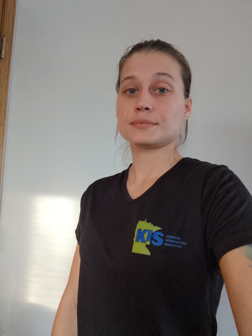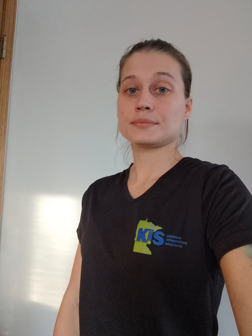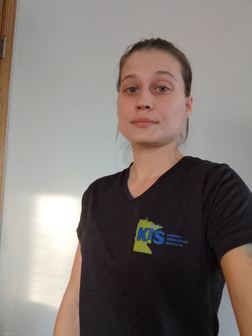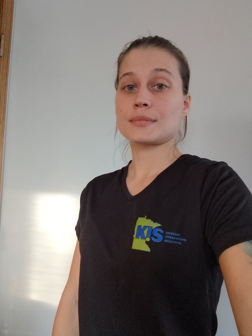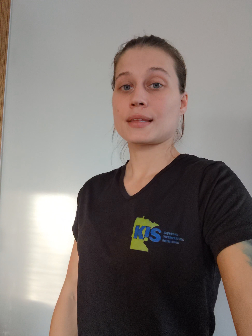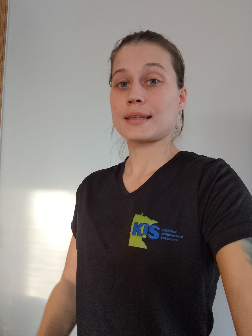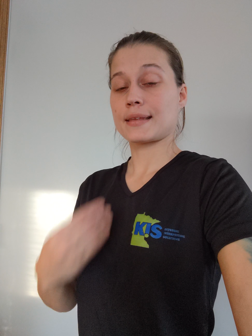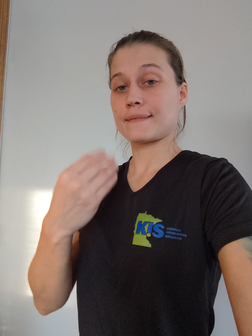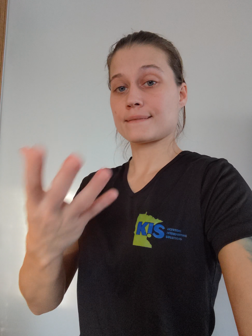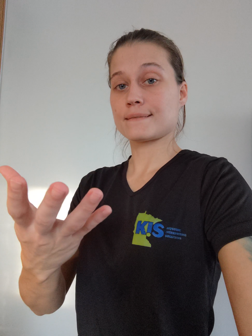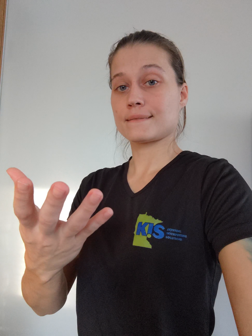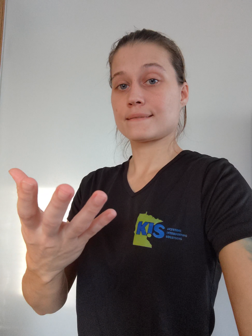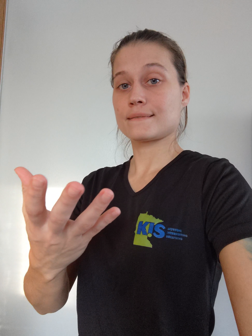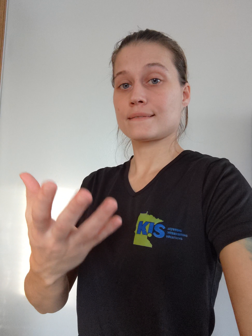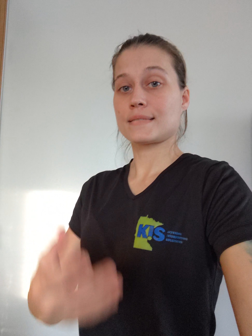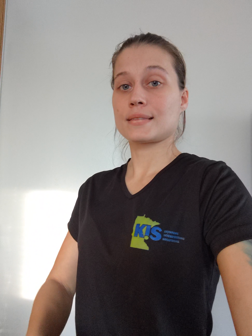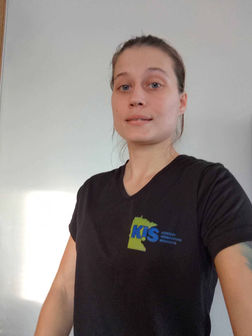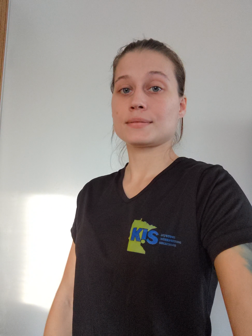give